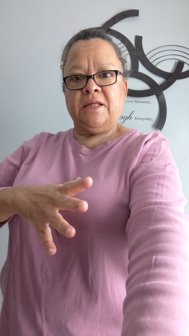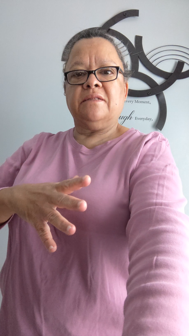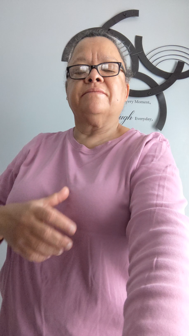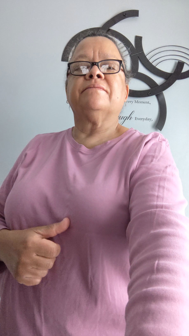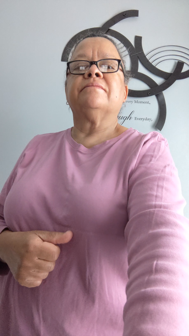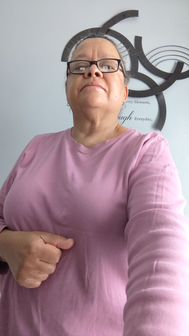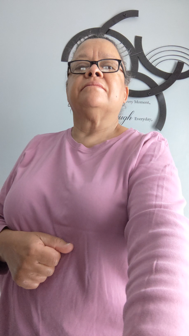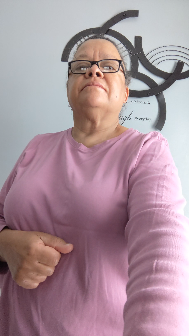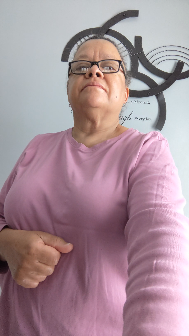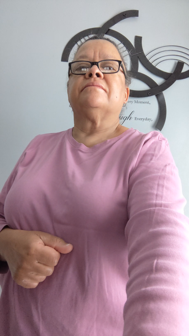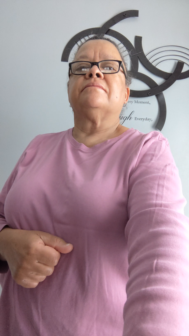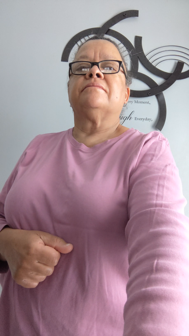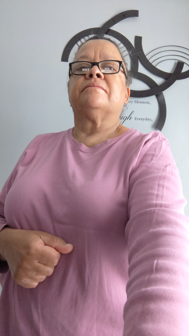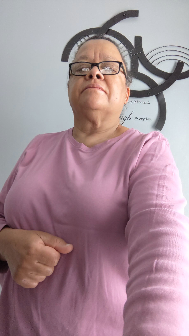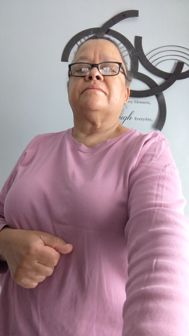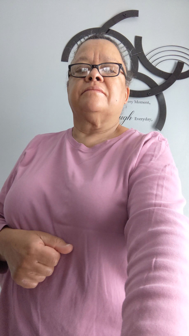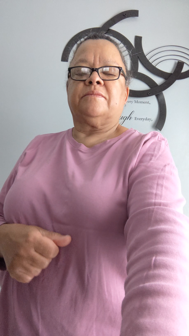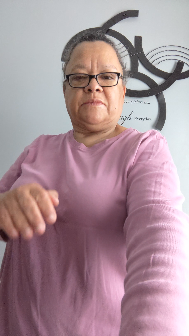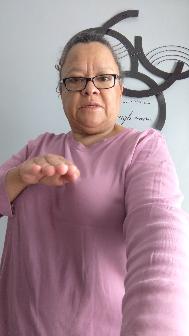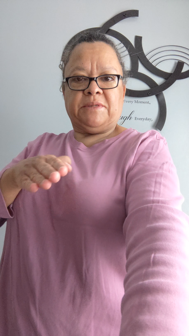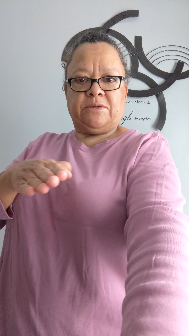penguin